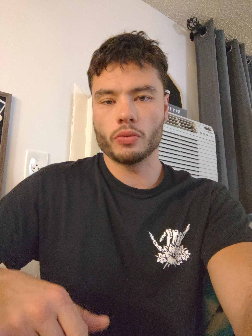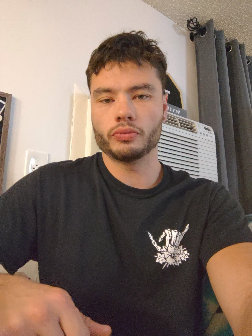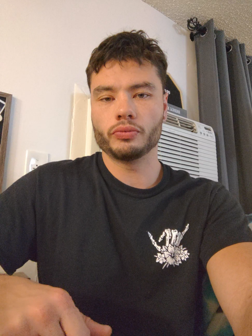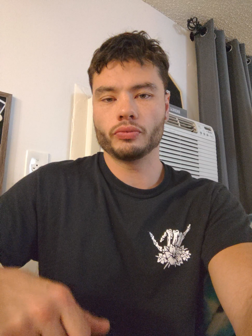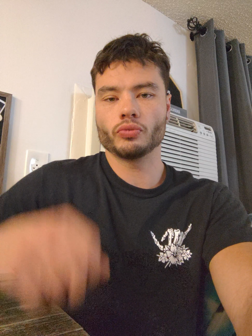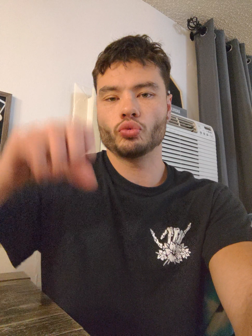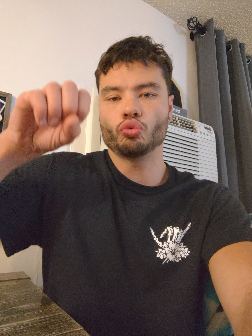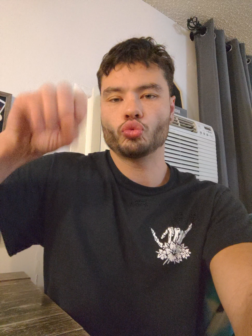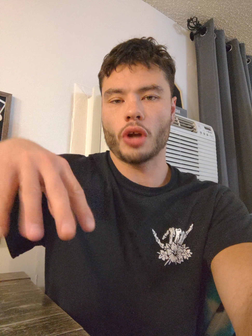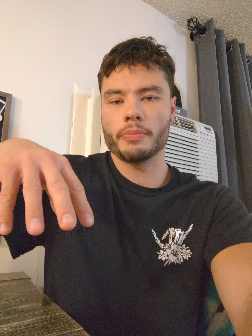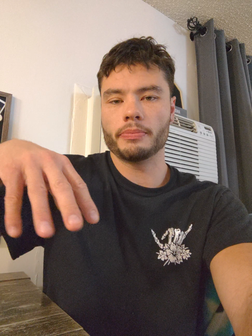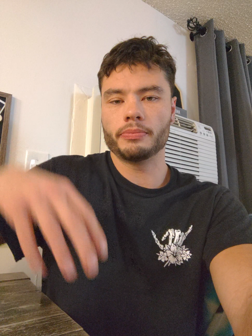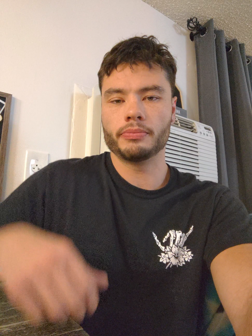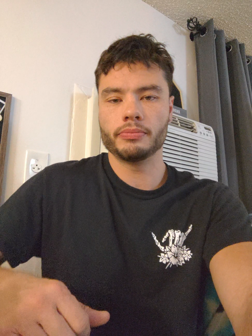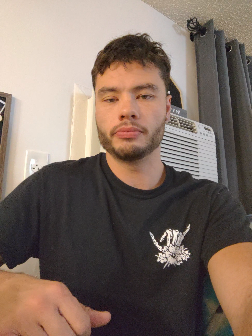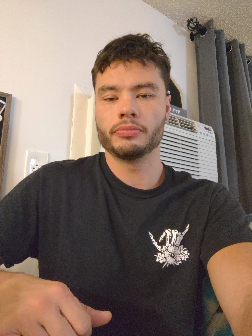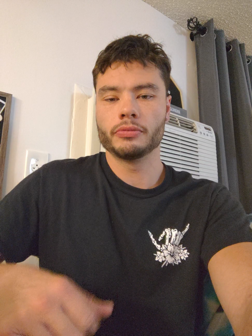drop